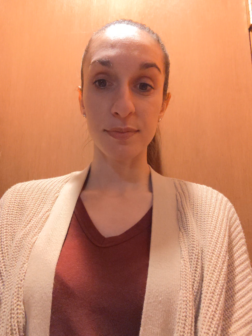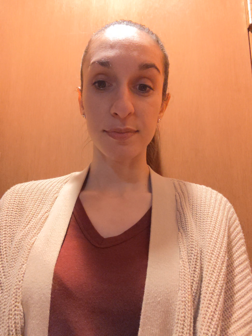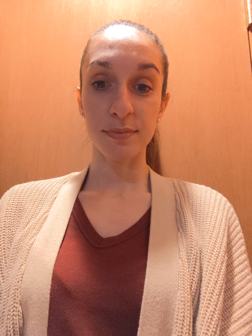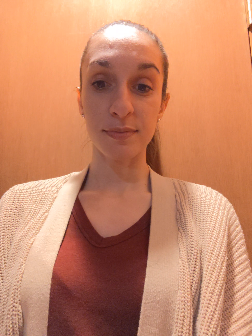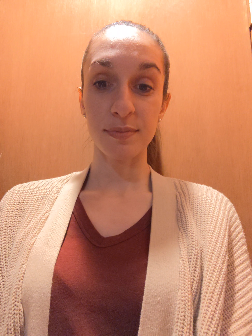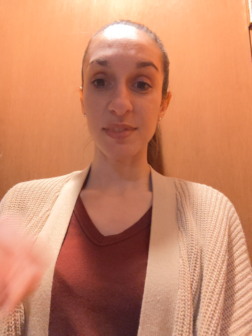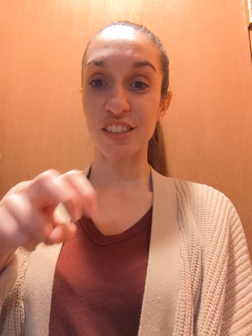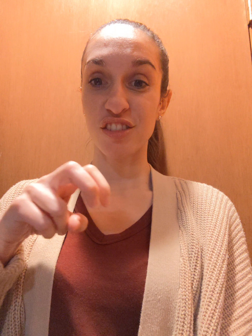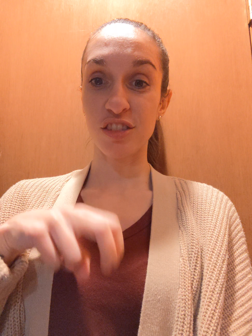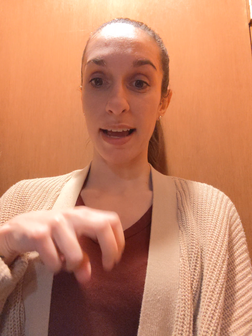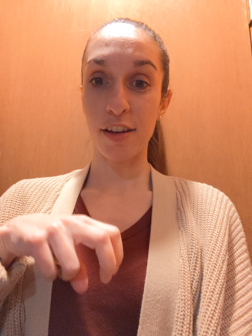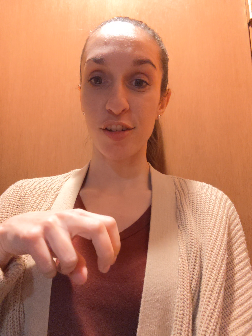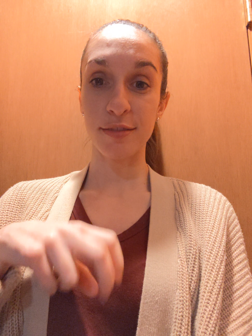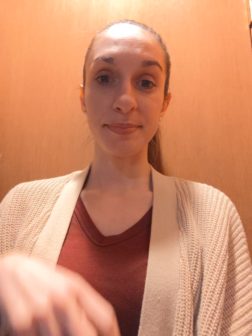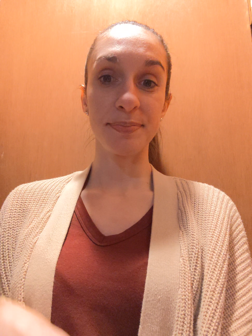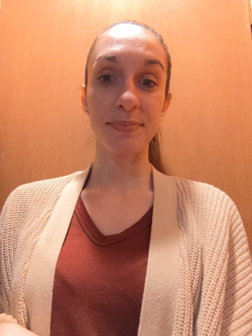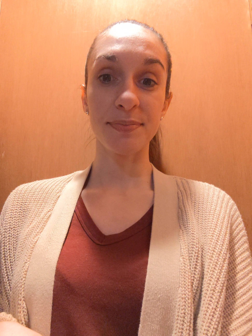chair